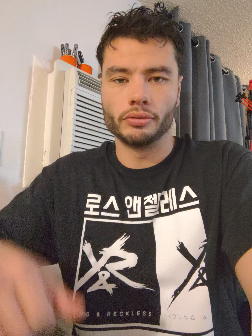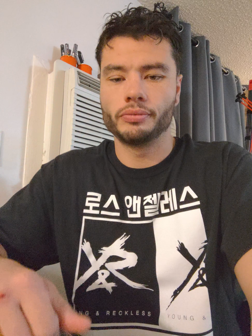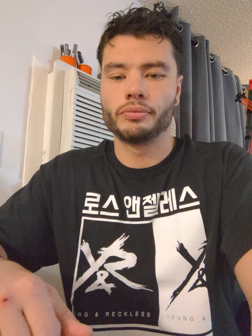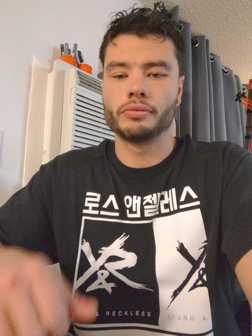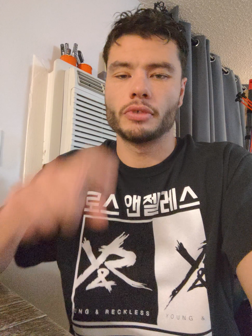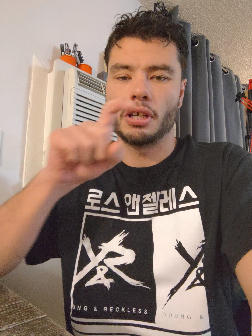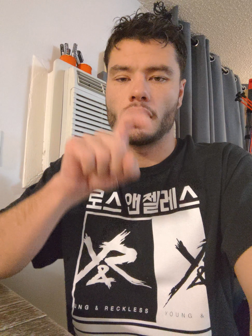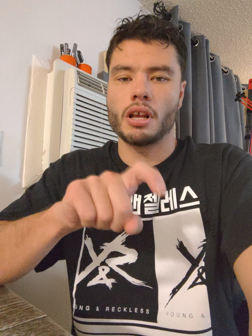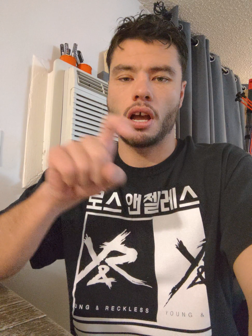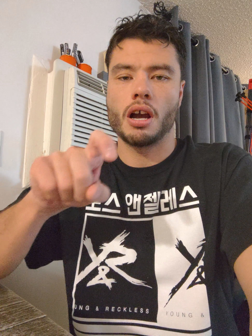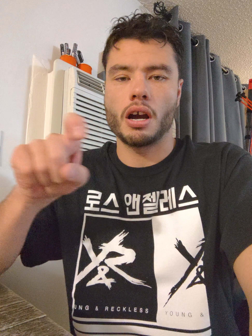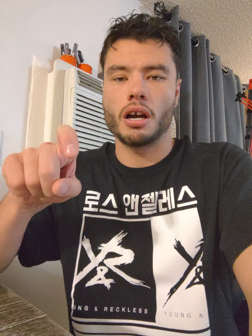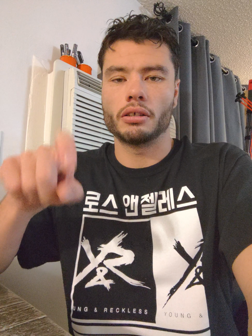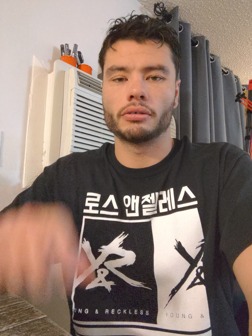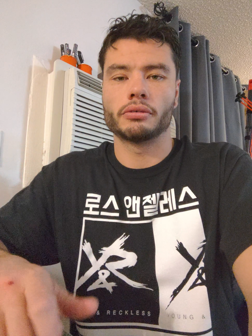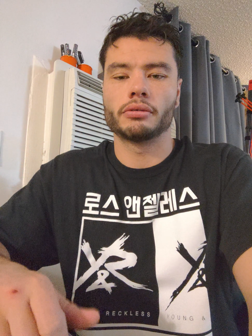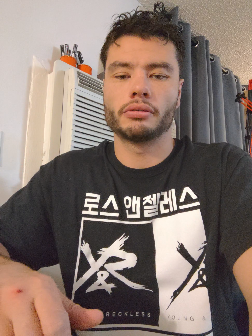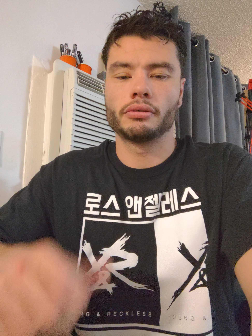closet